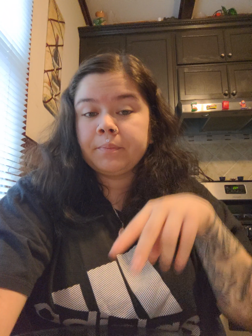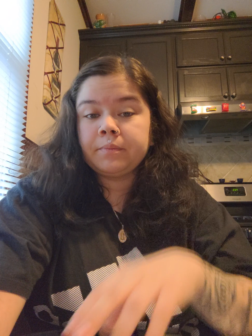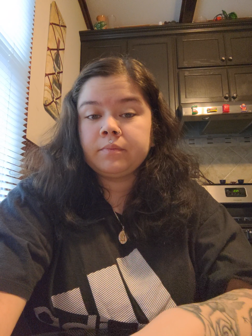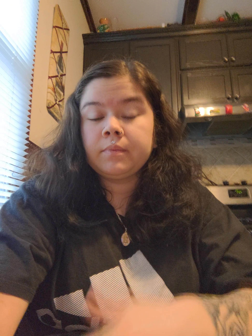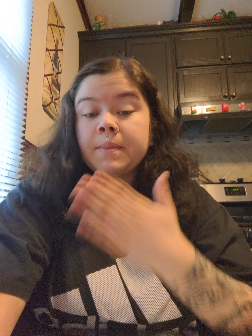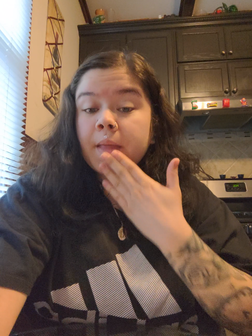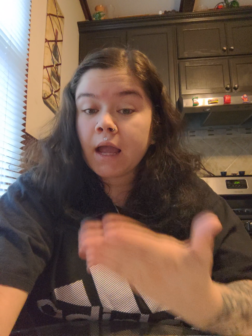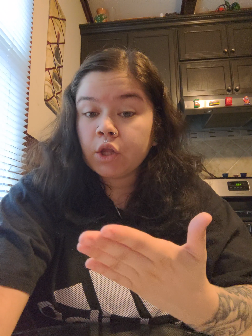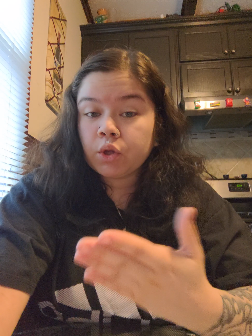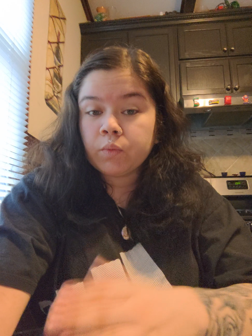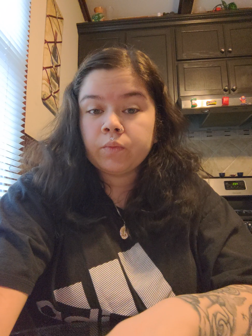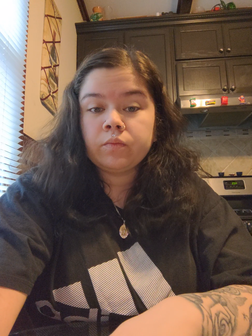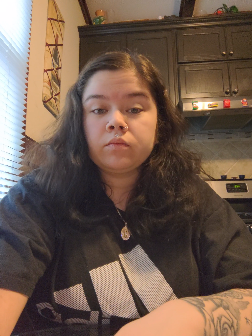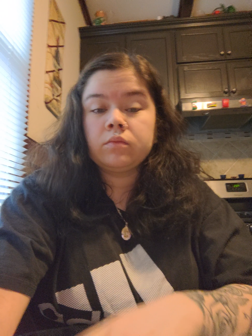thank you